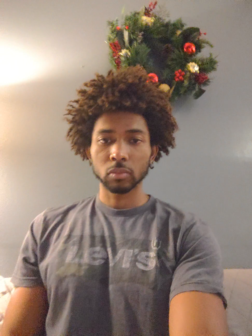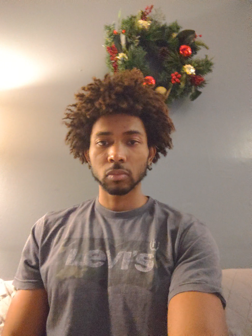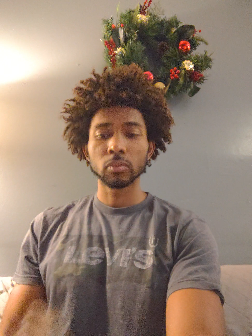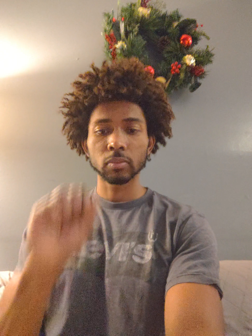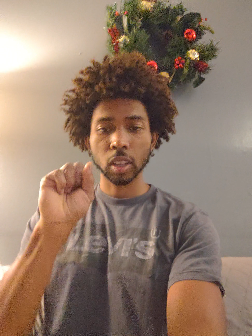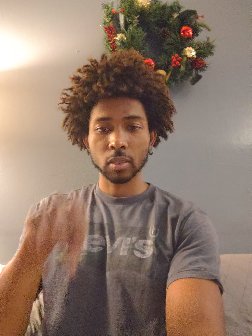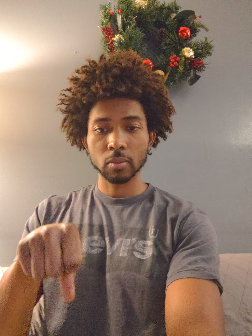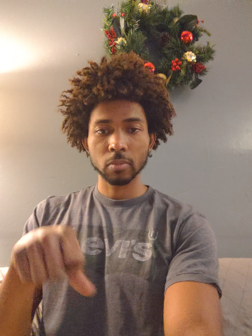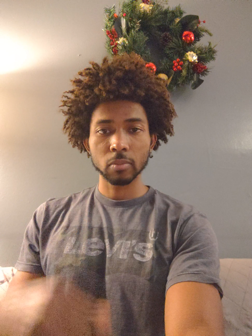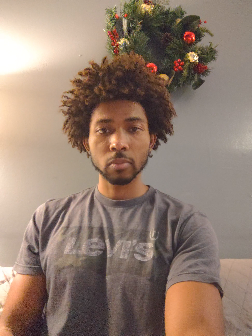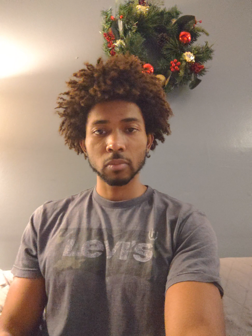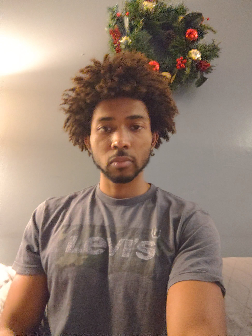can